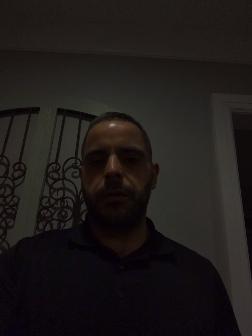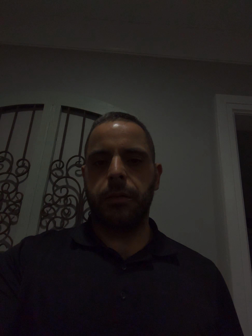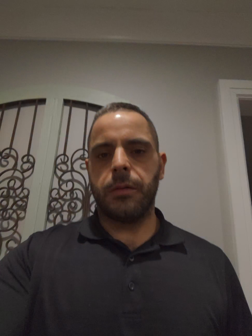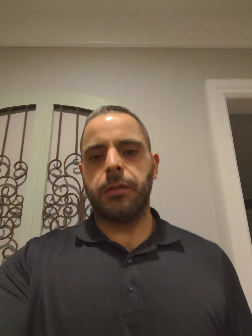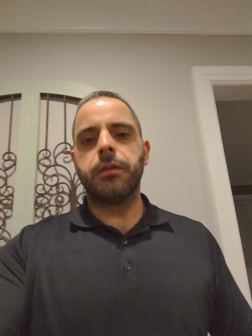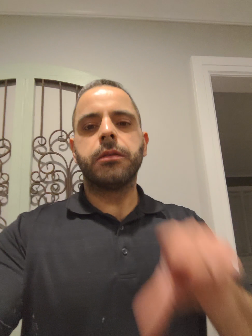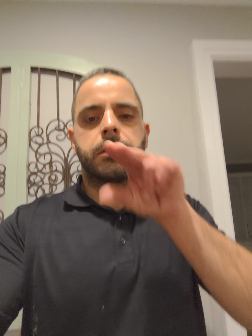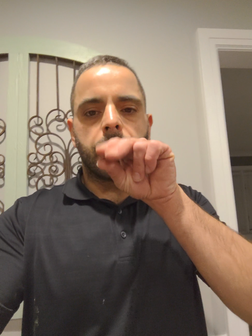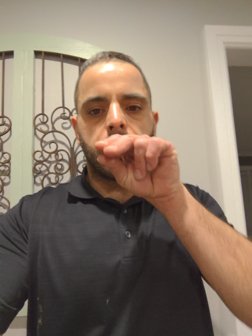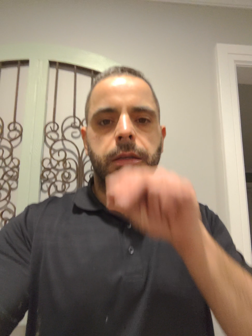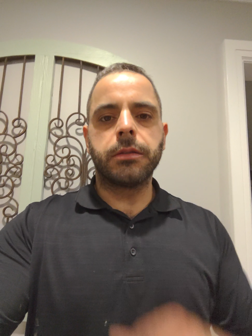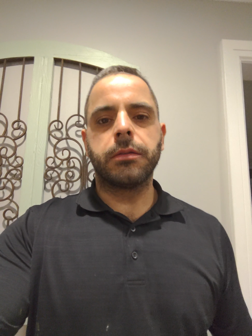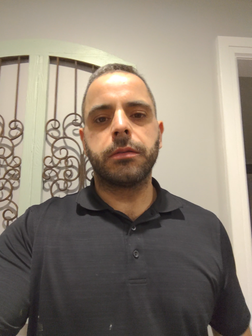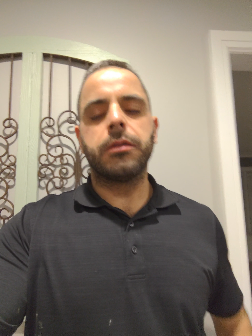duck